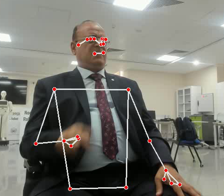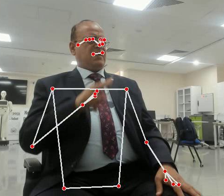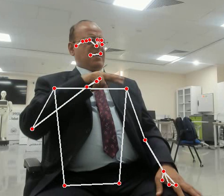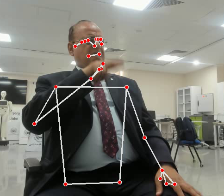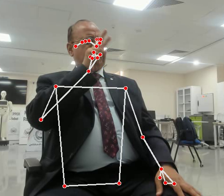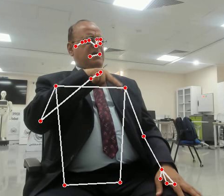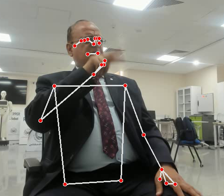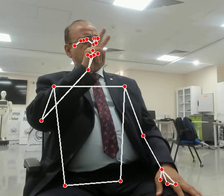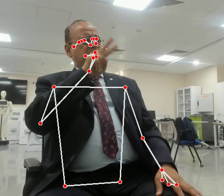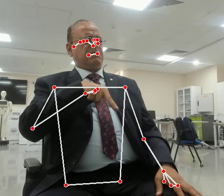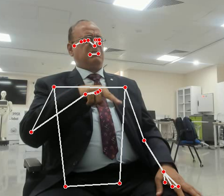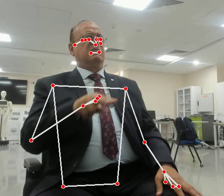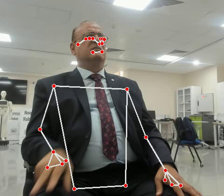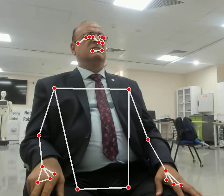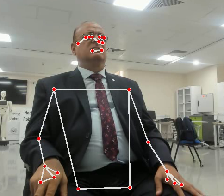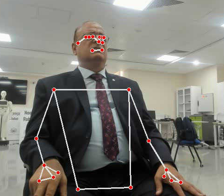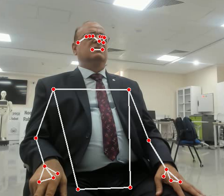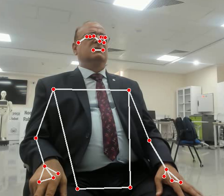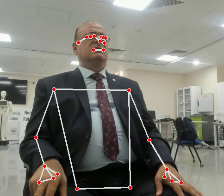y7takr